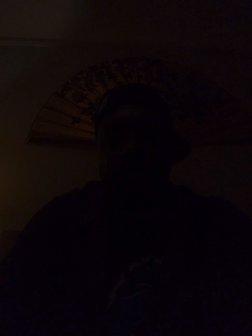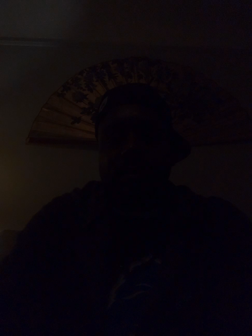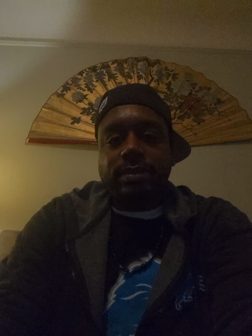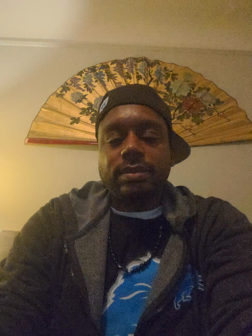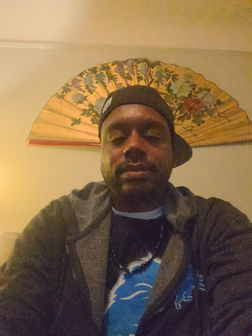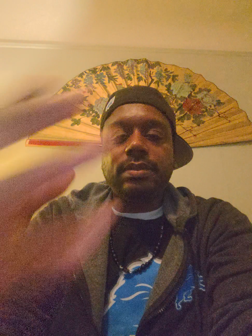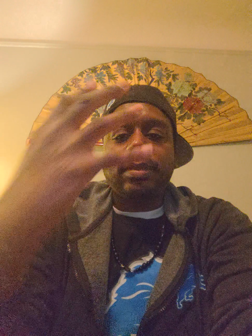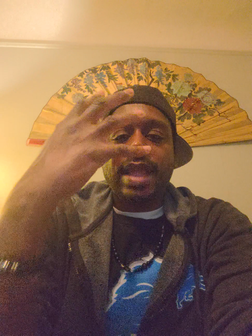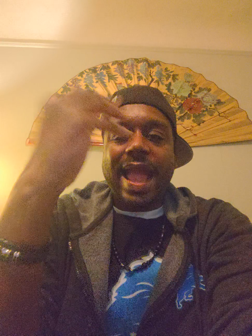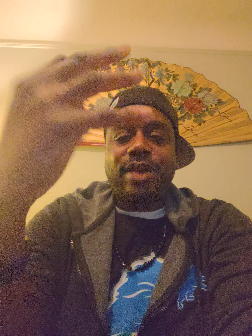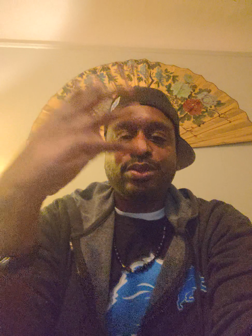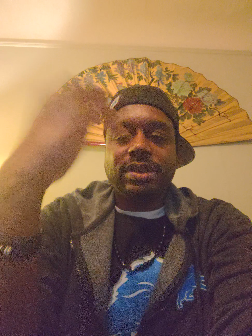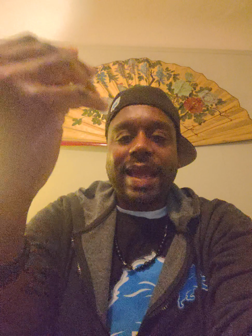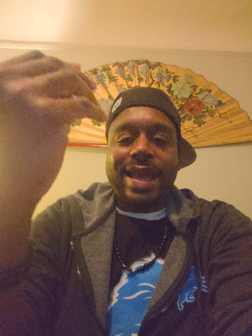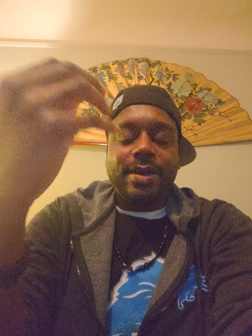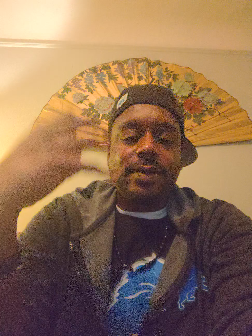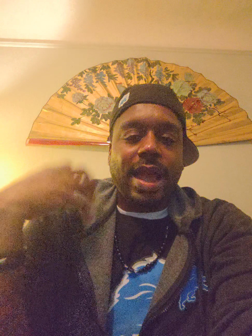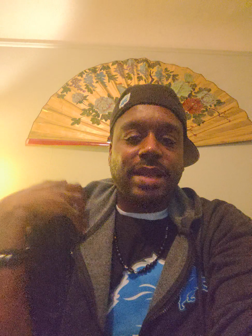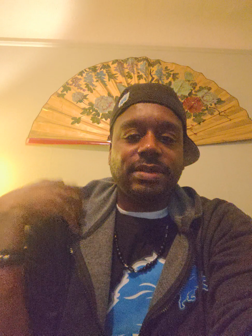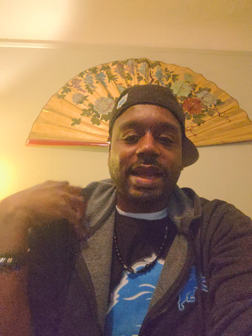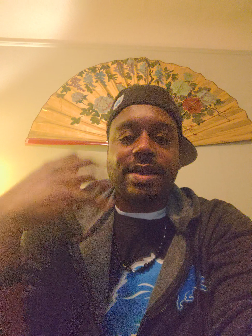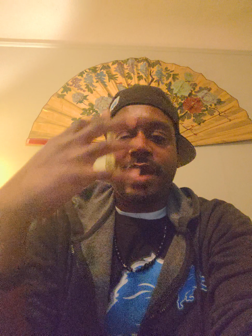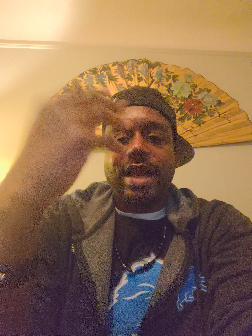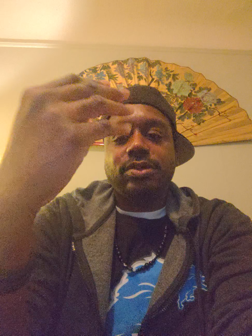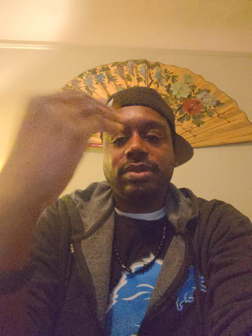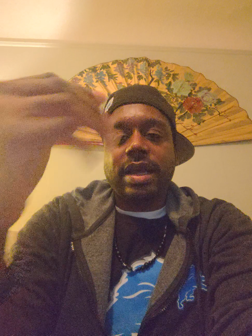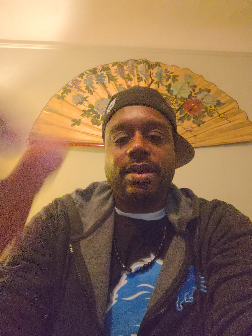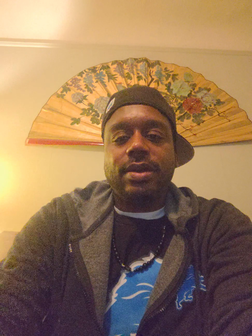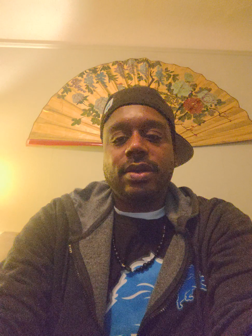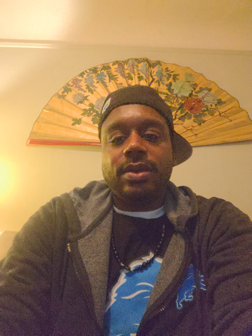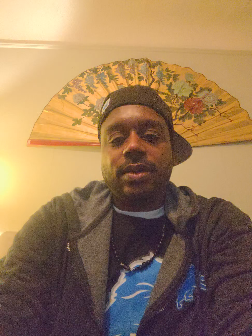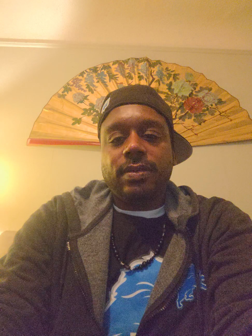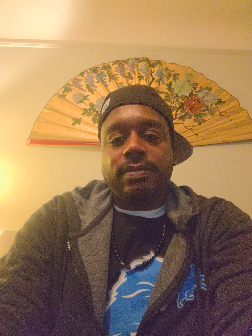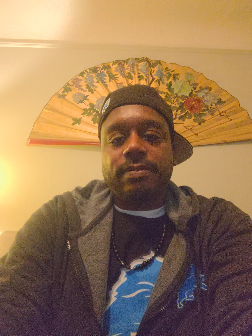outside